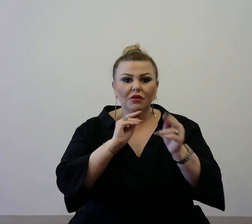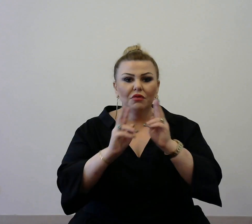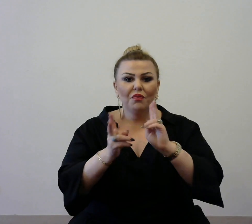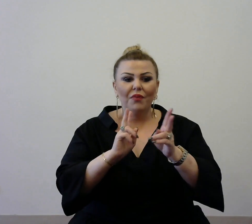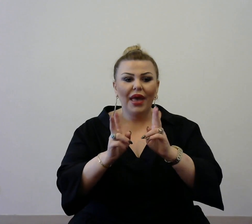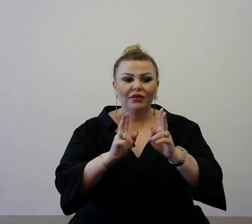mətbəx